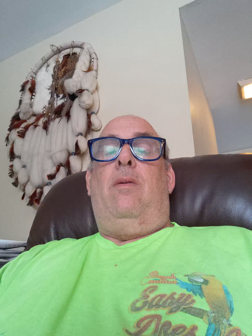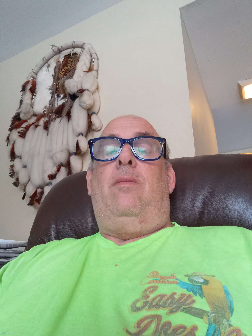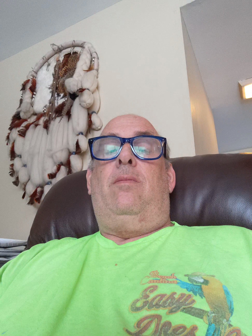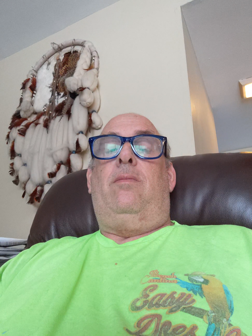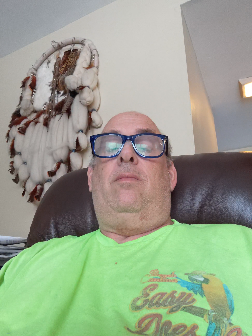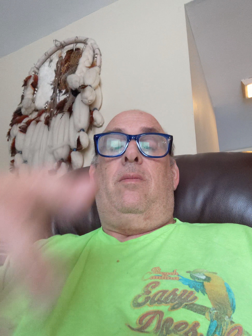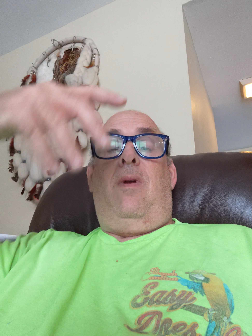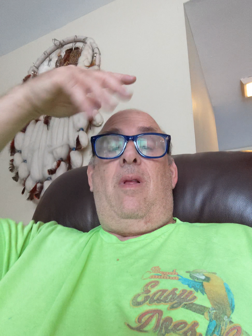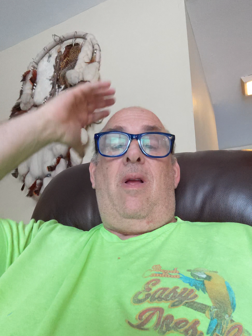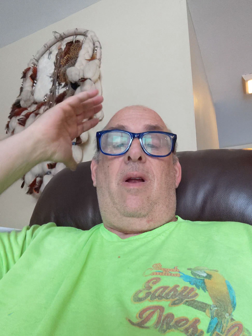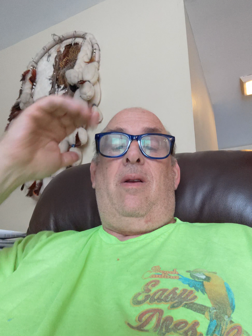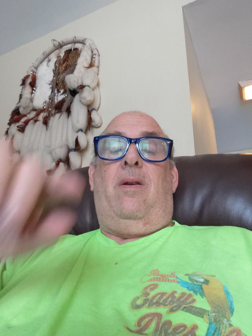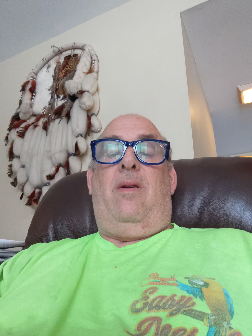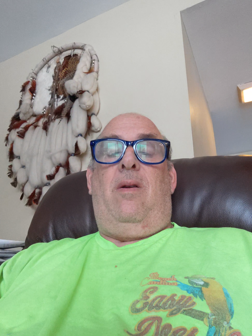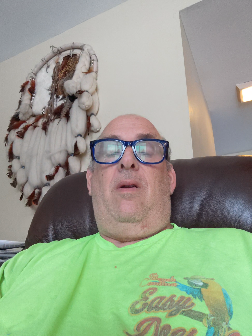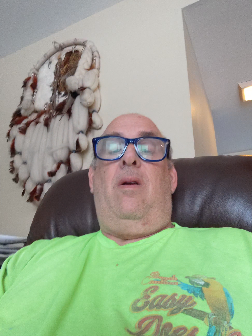lion